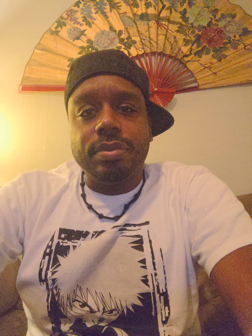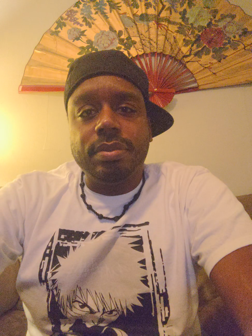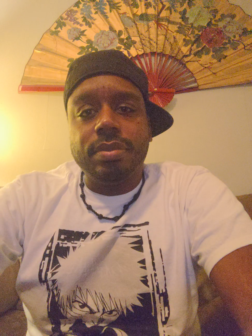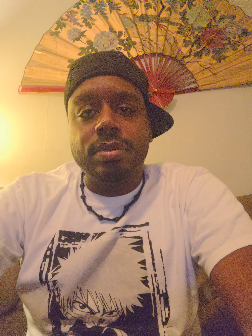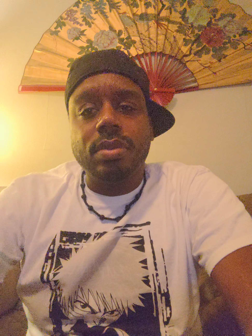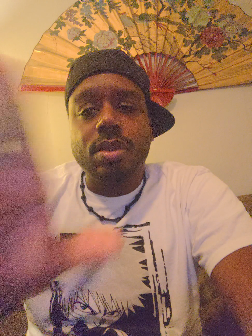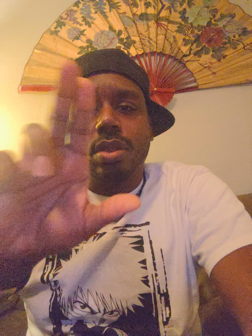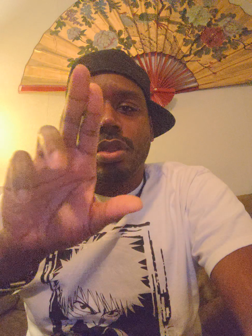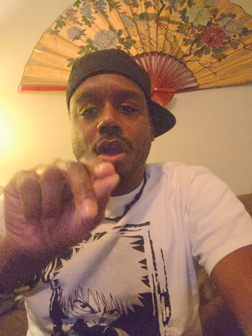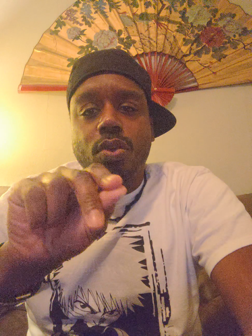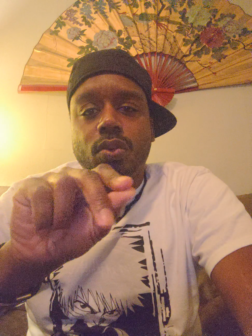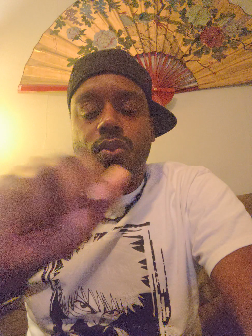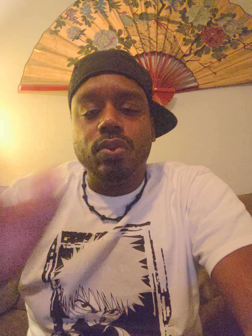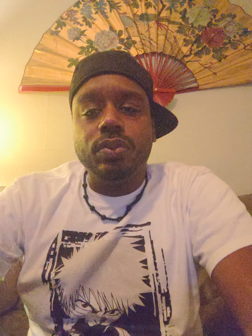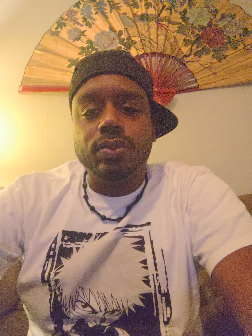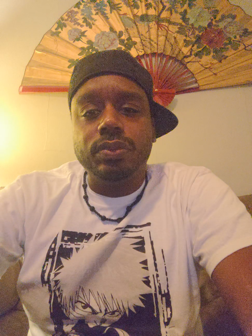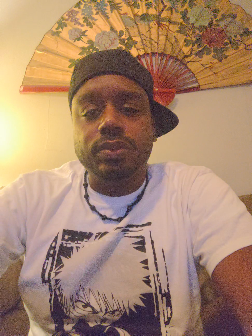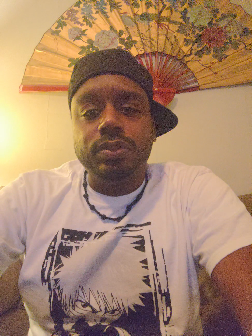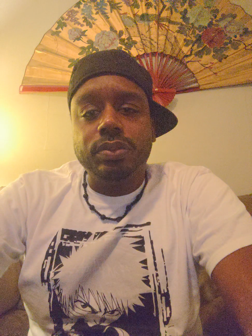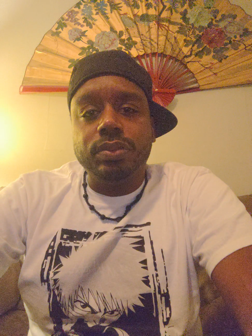no